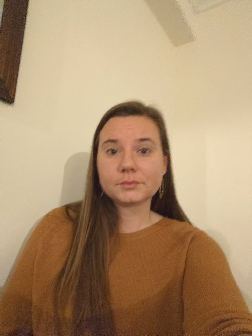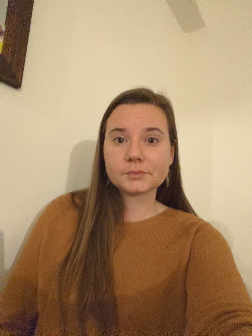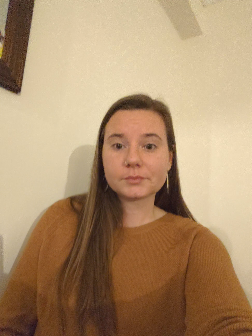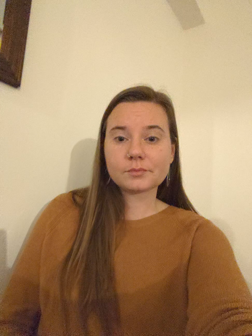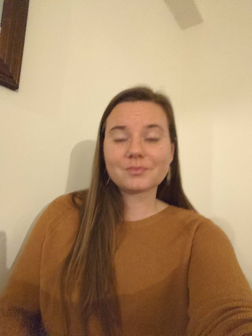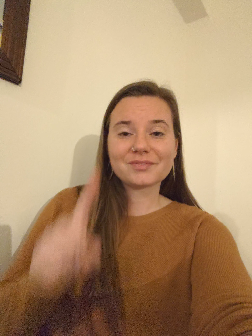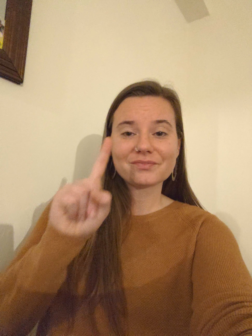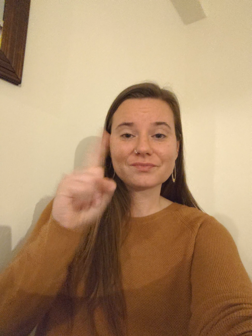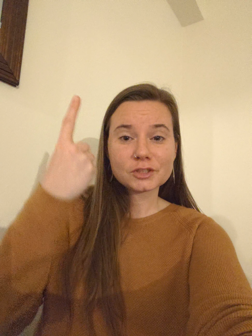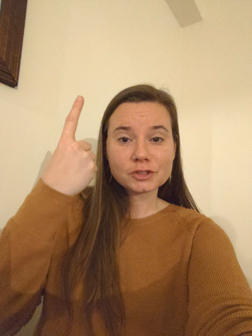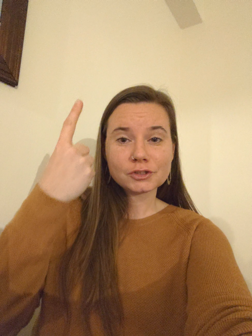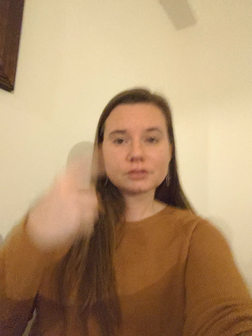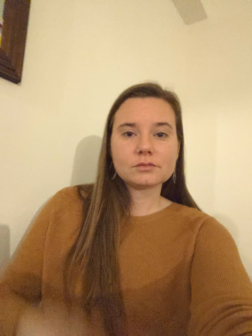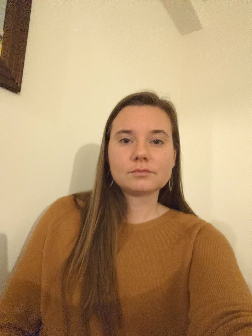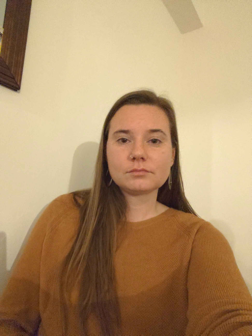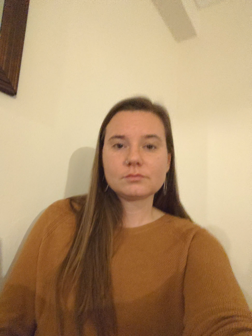first